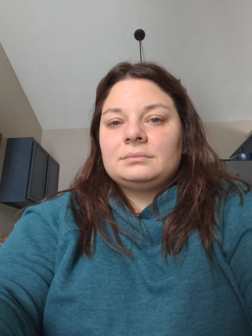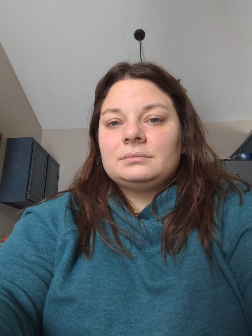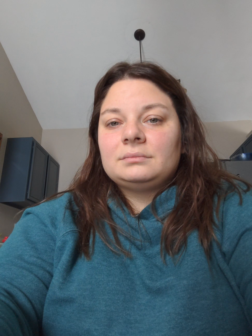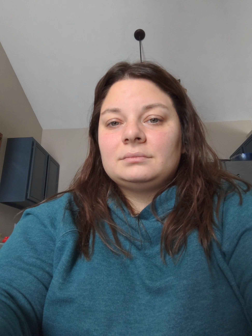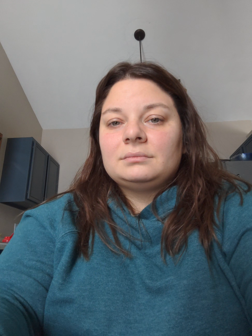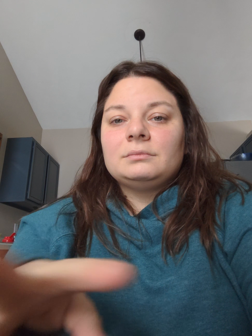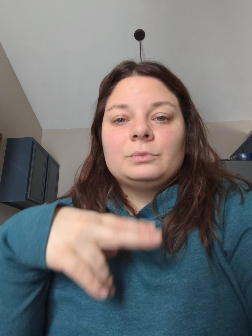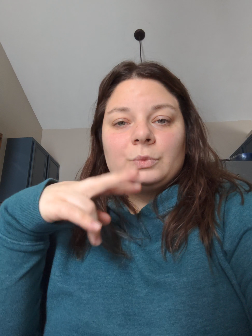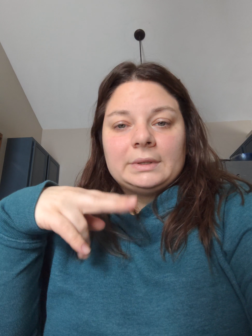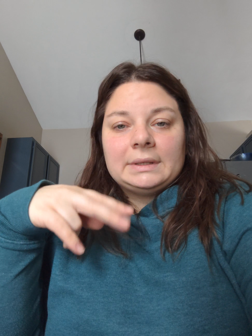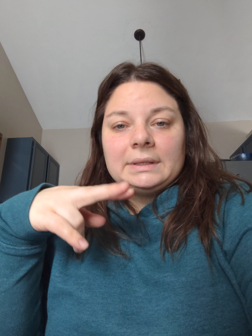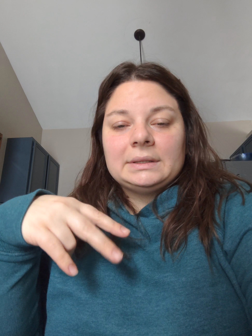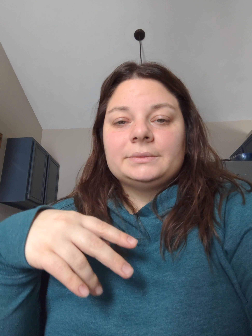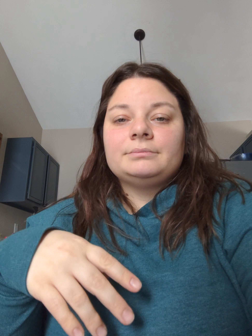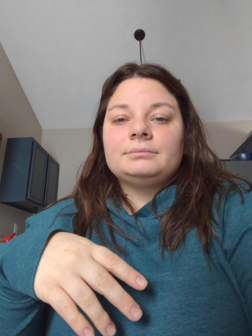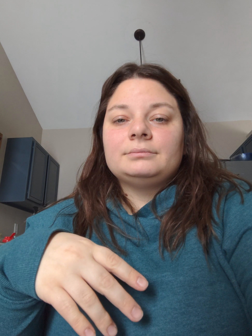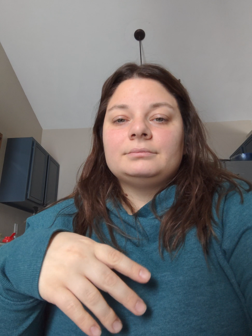read